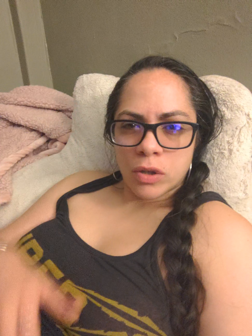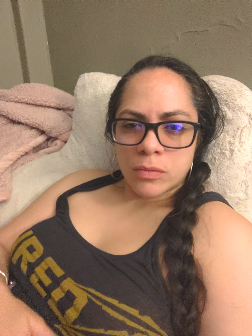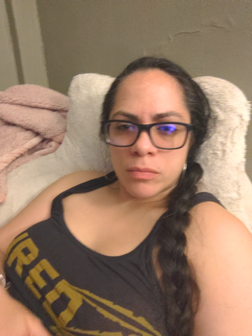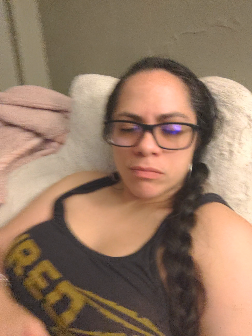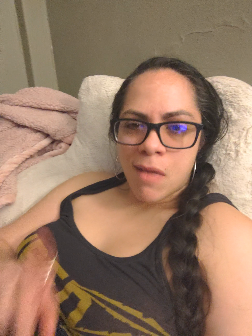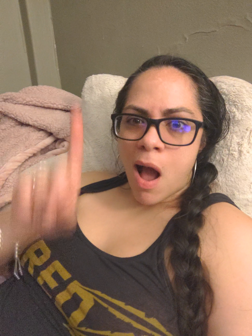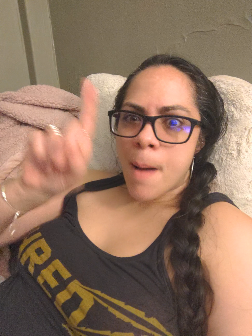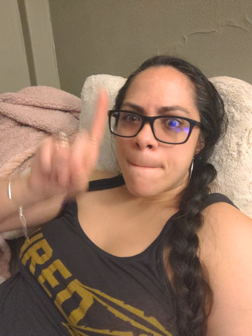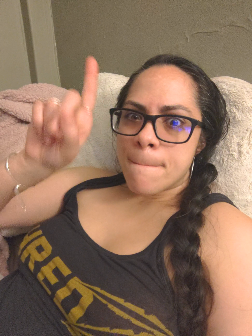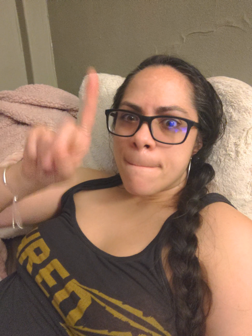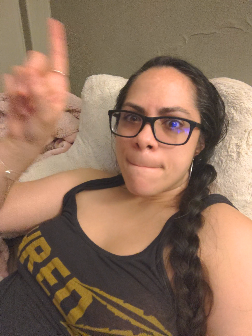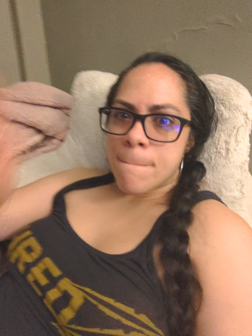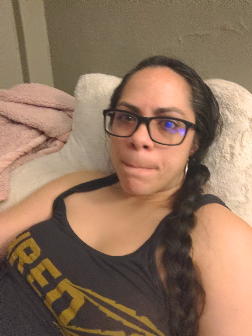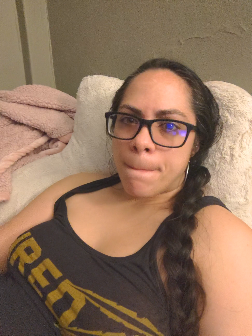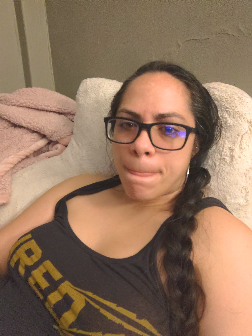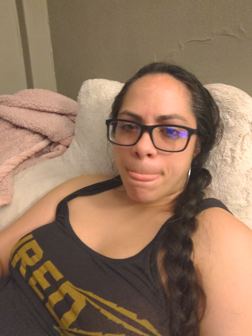up